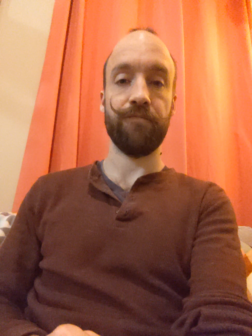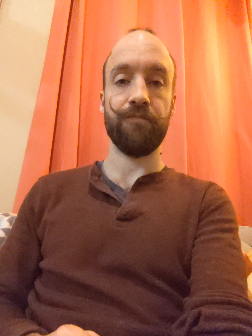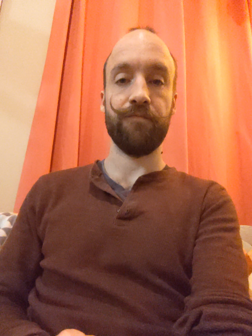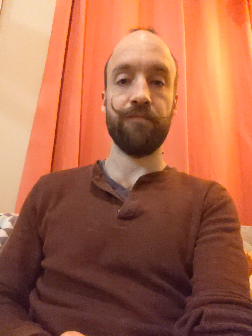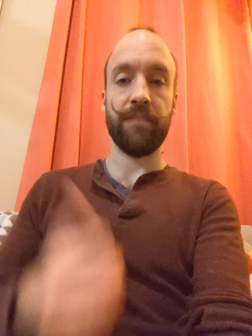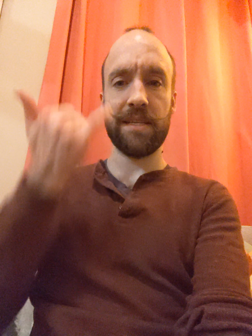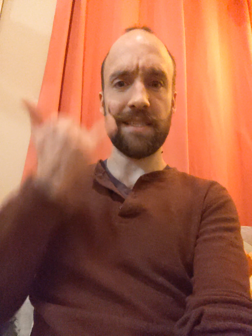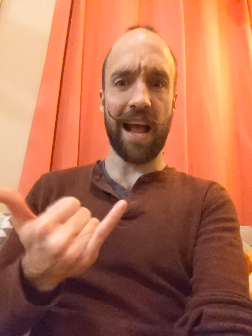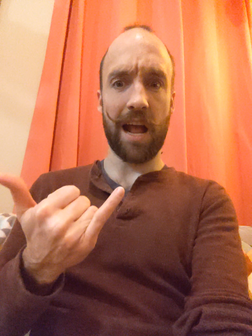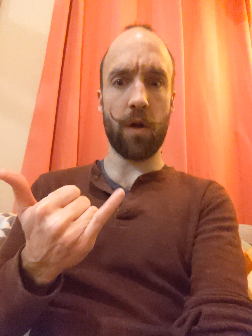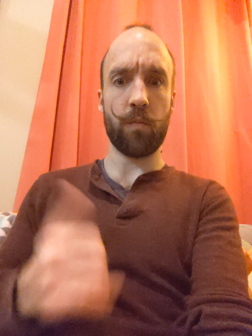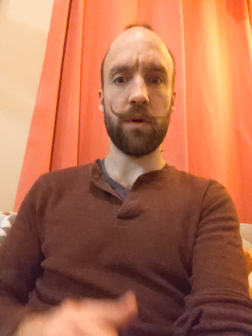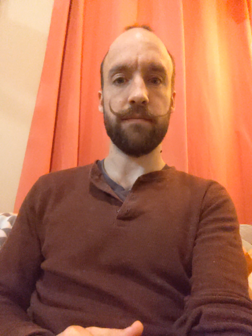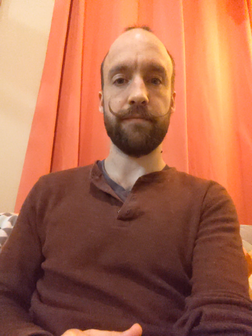now